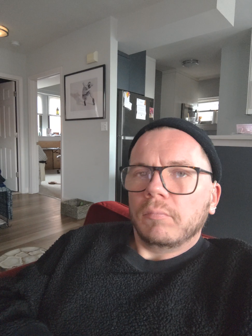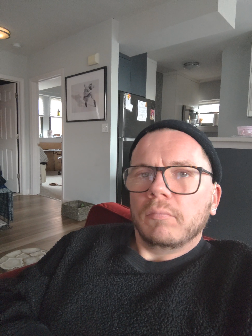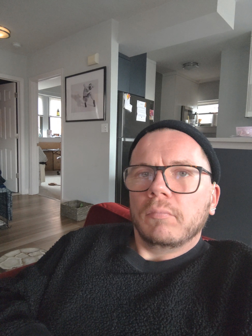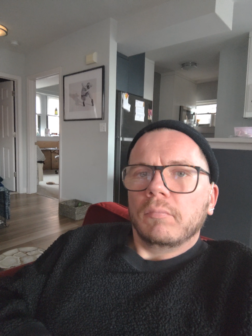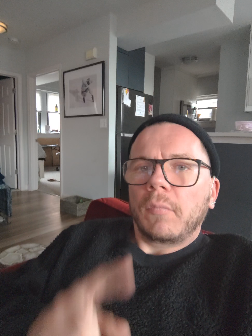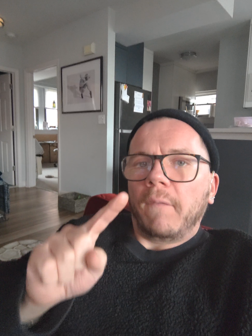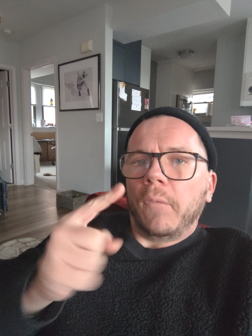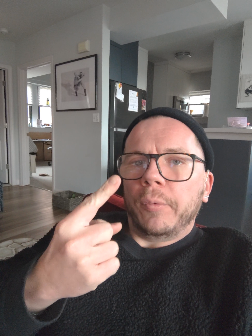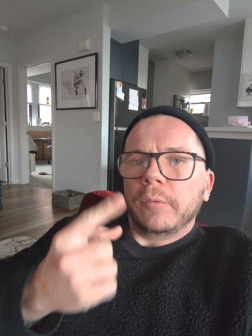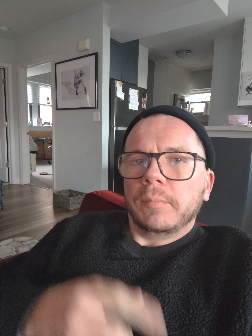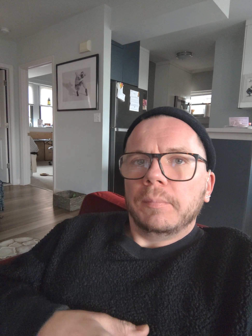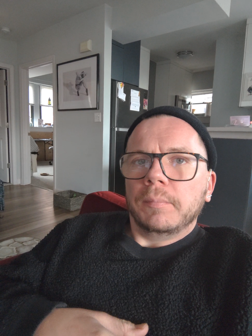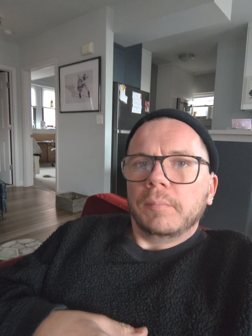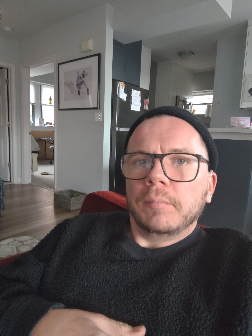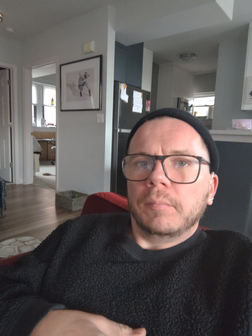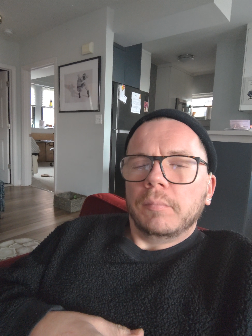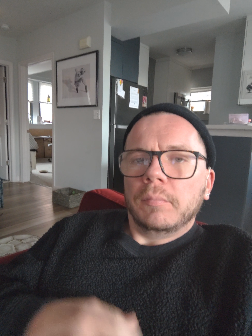first